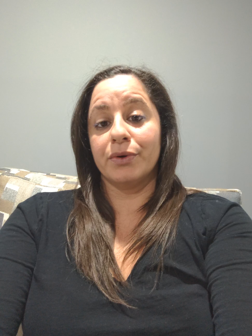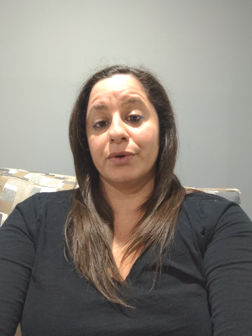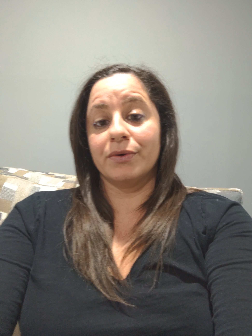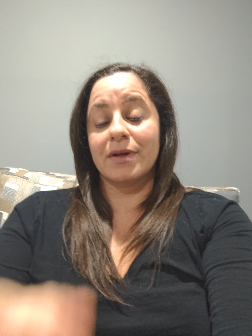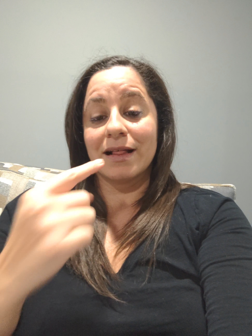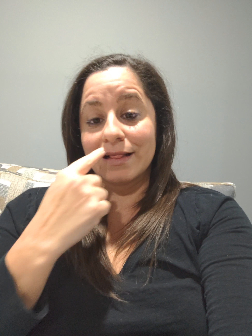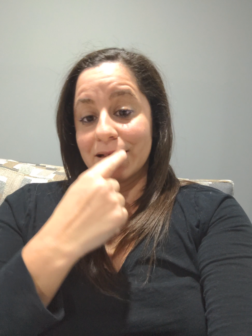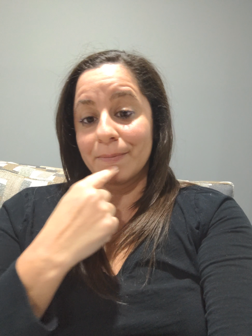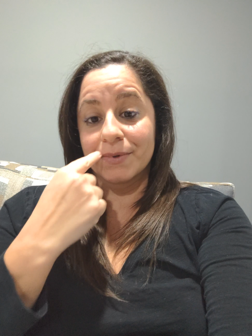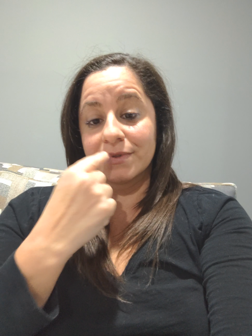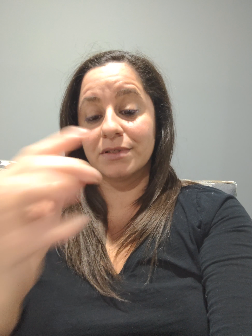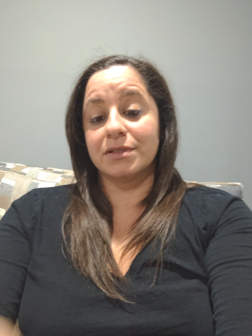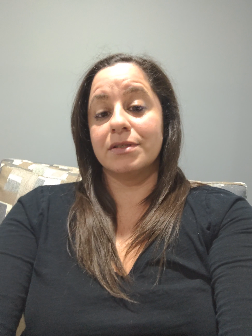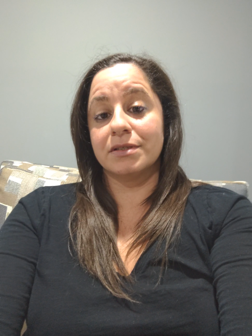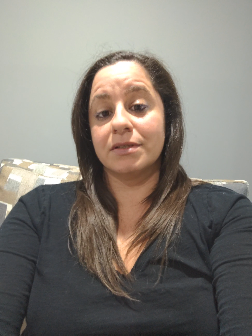lips